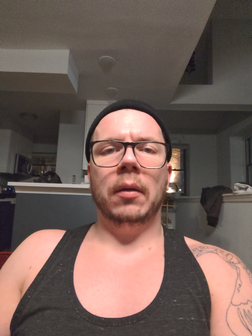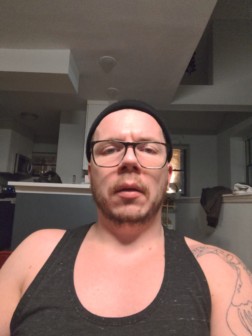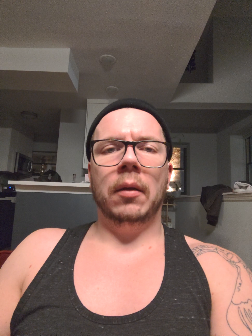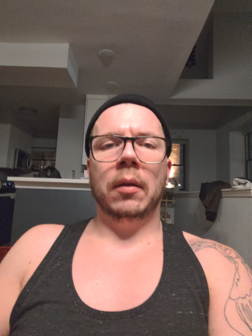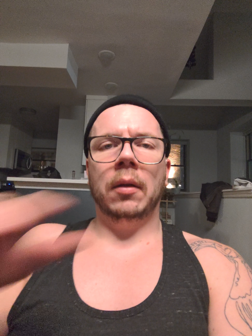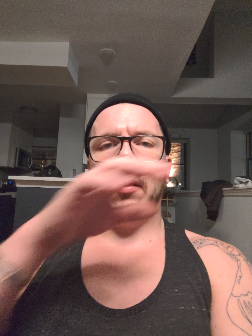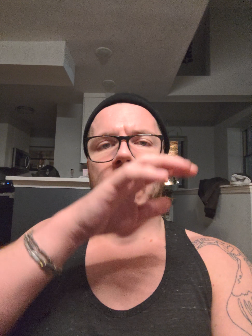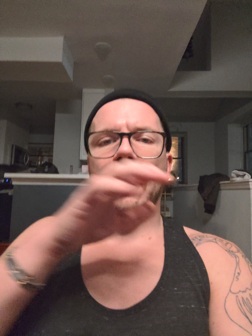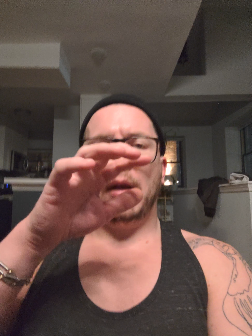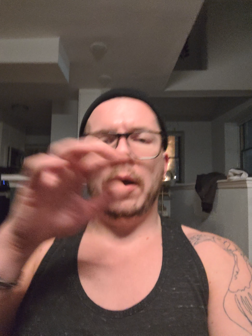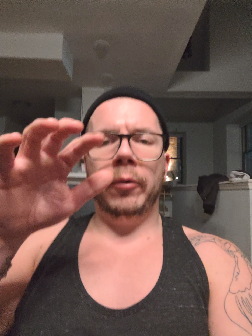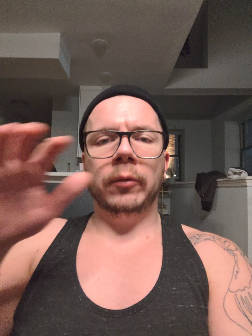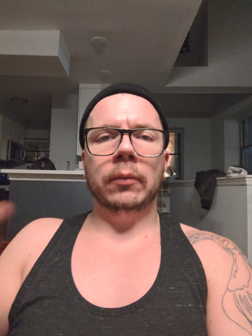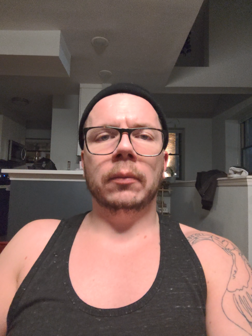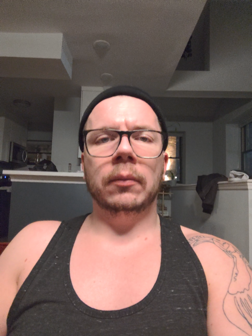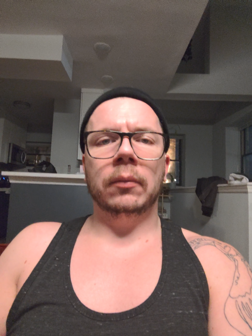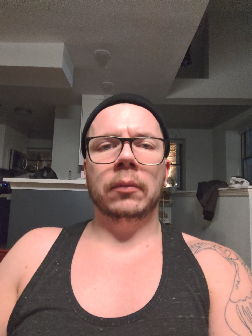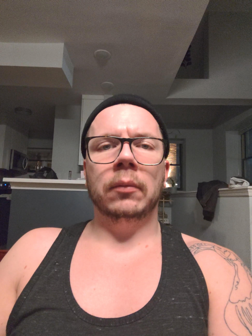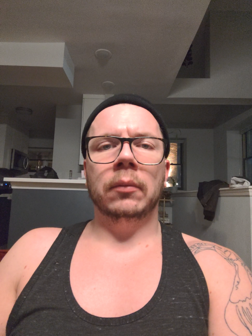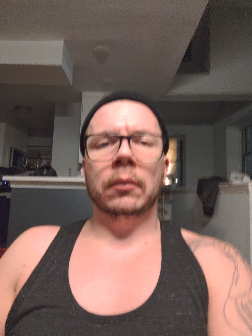cloud